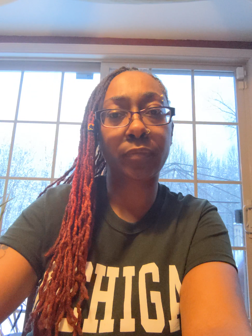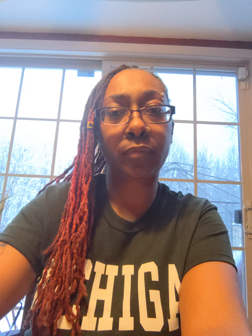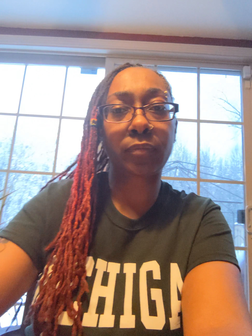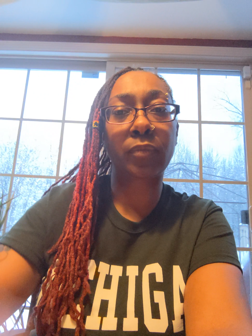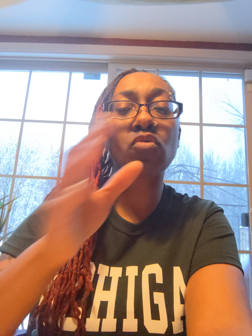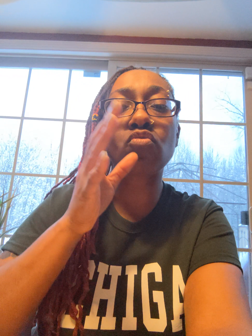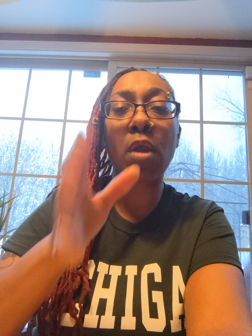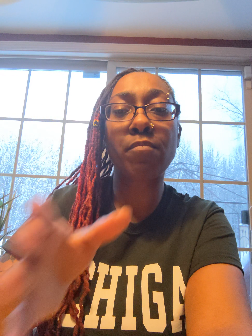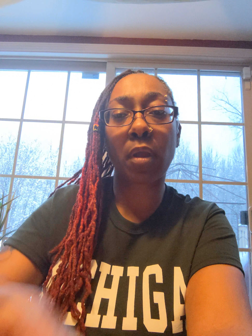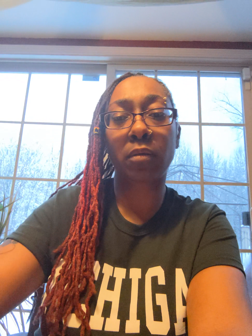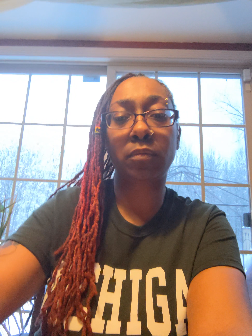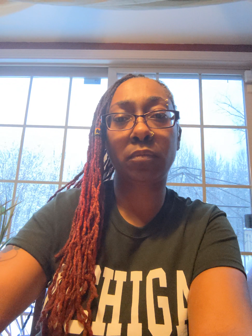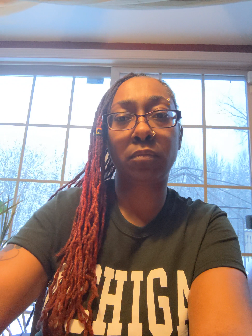grandma